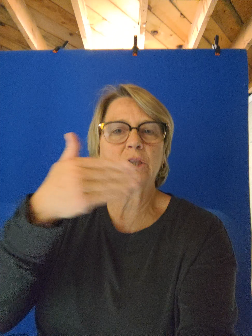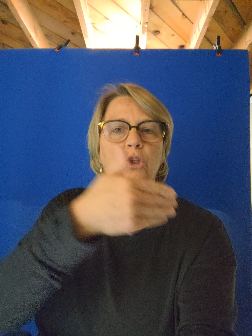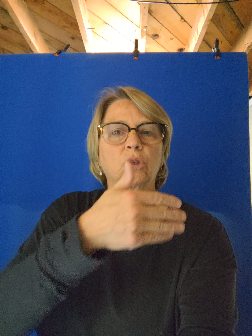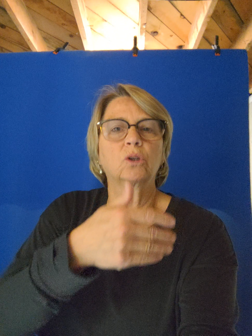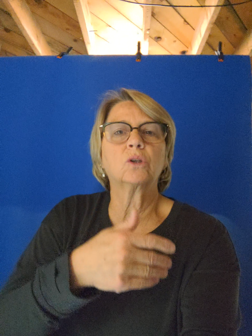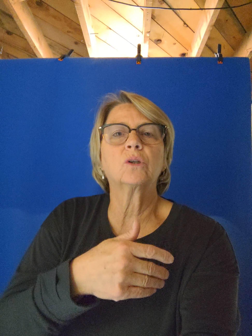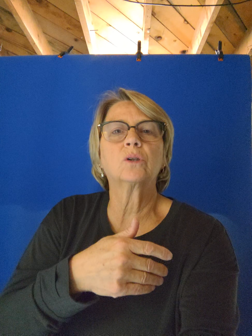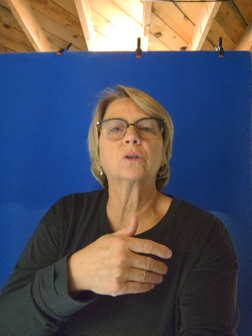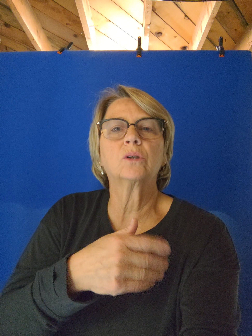fish